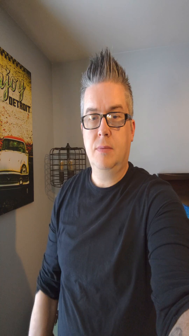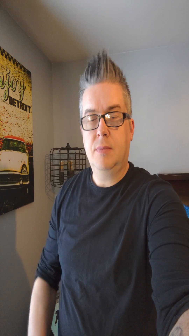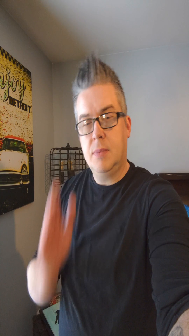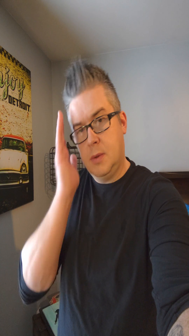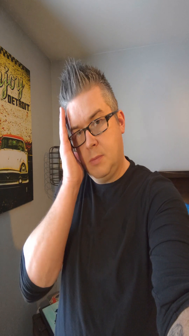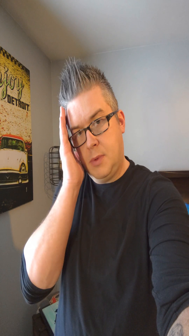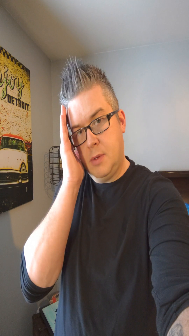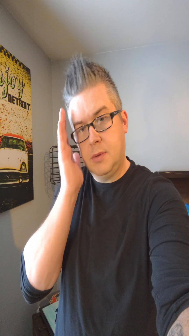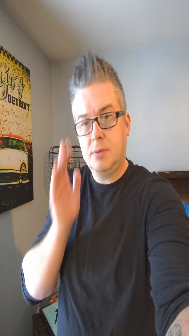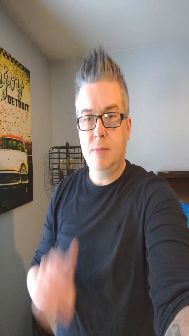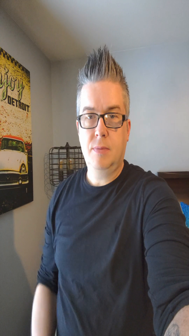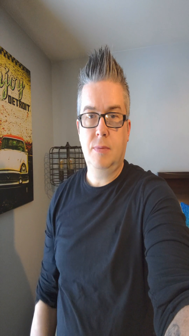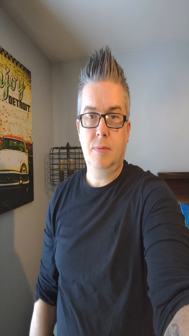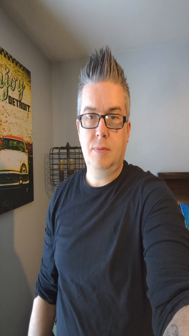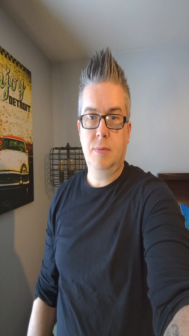bed